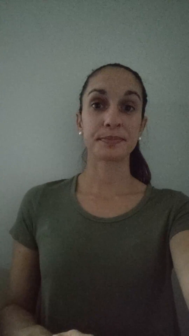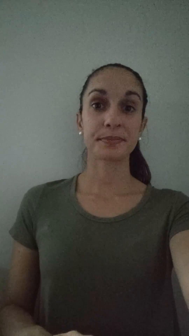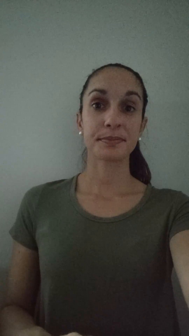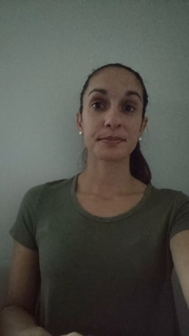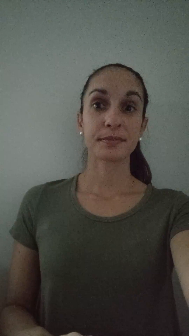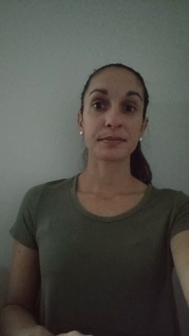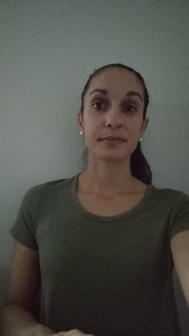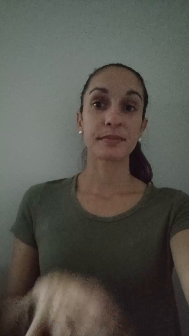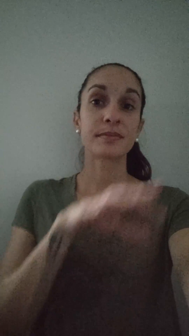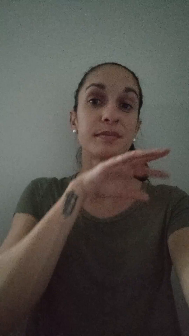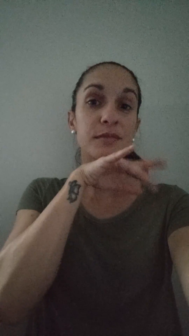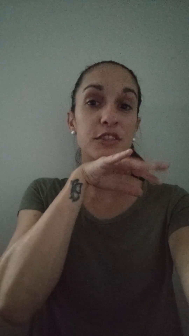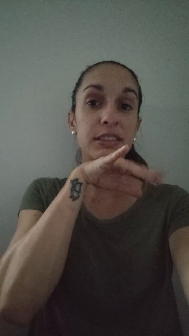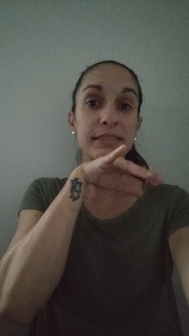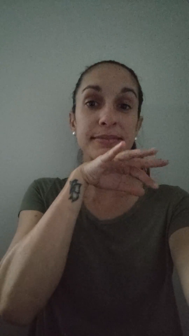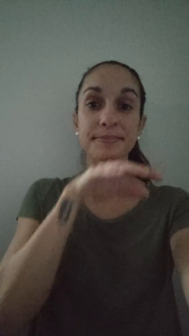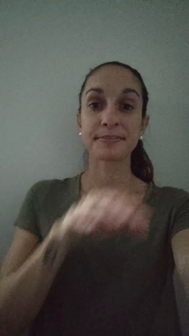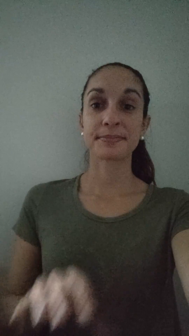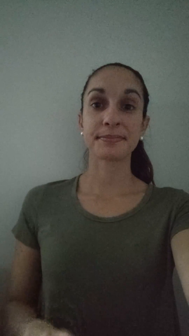naughty